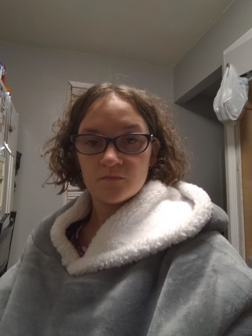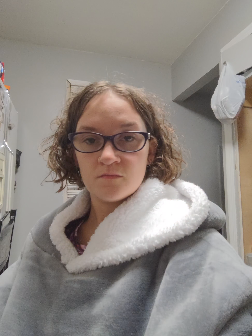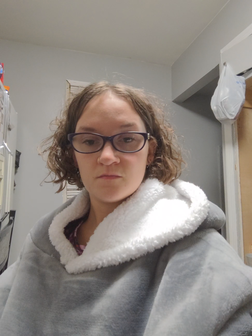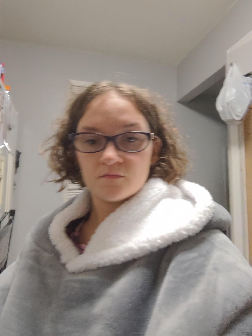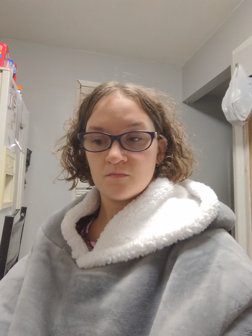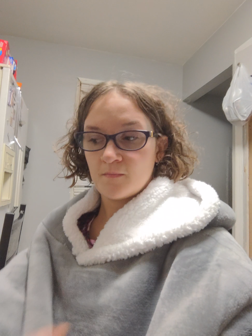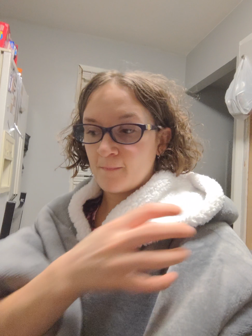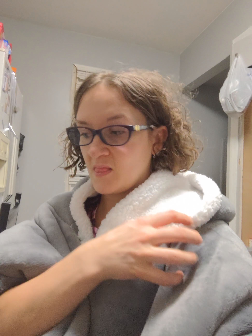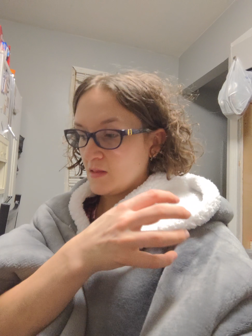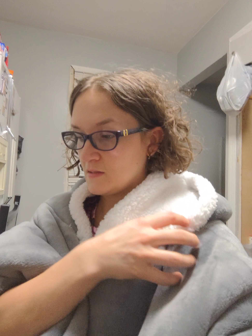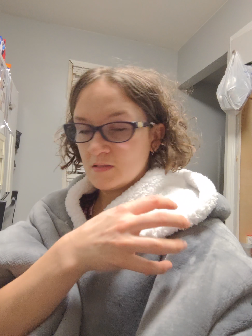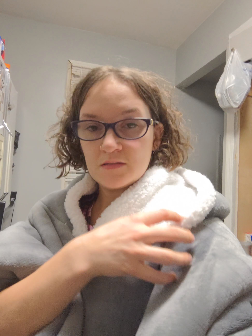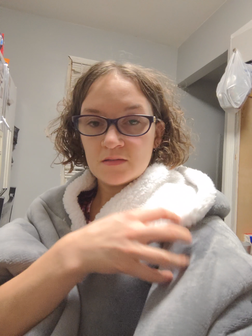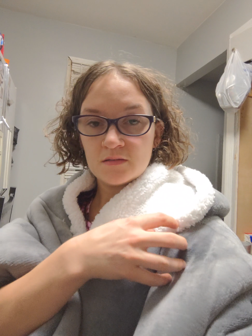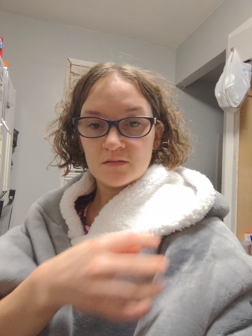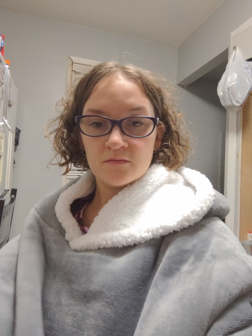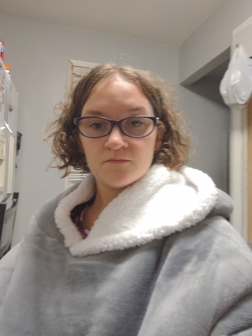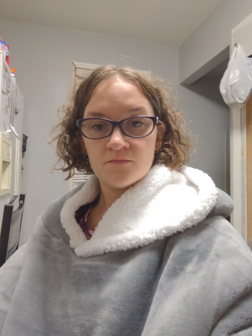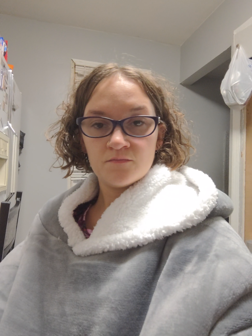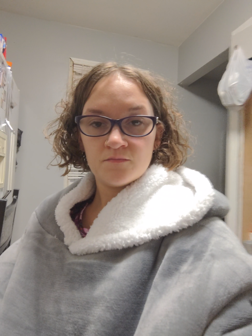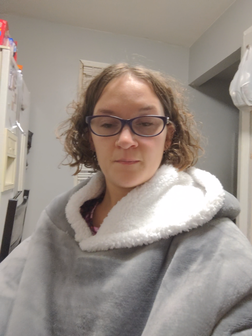police